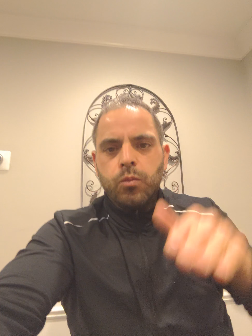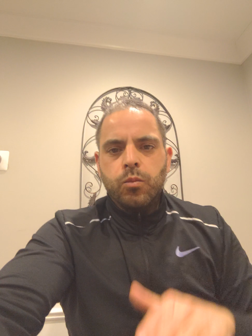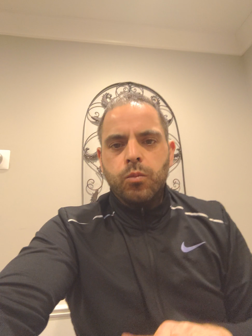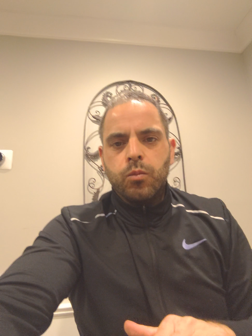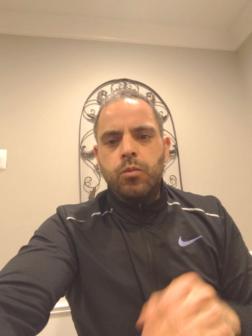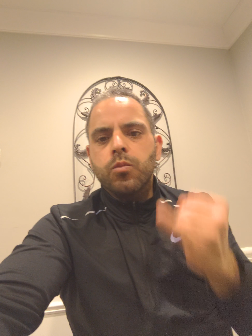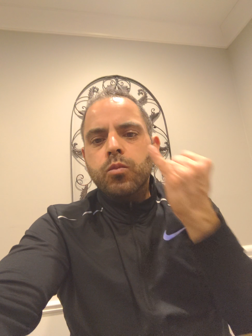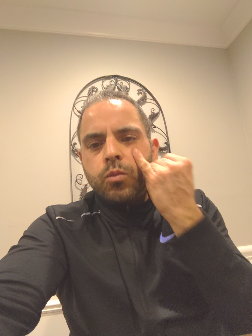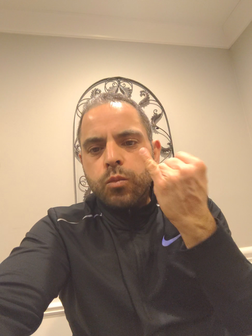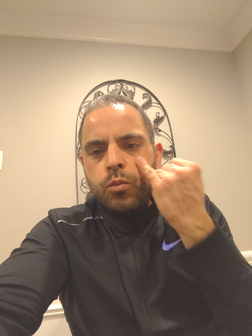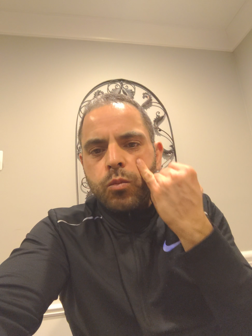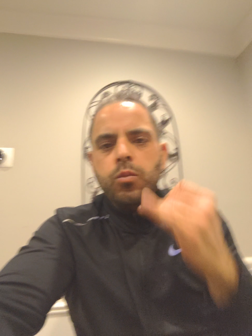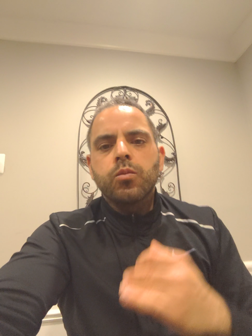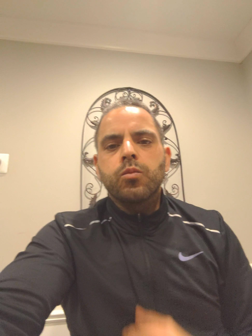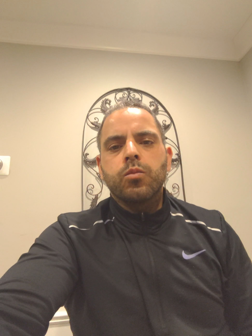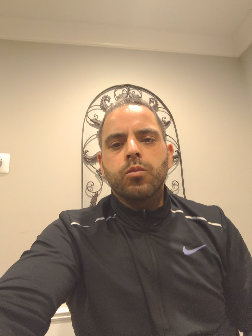if